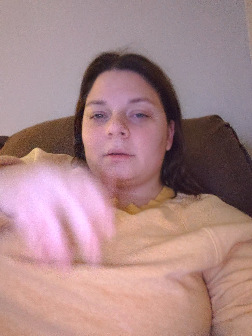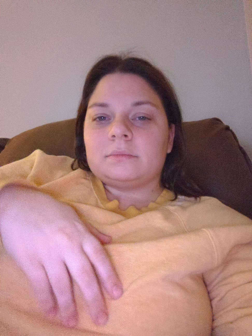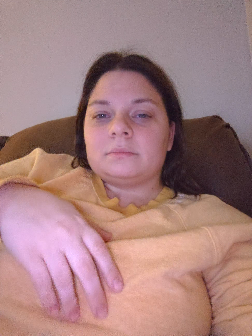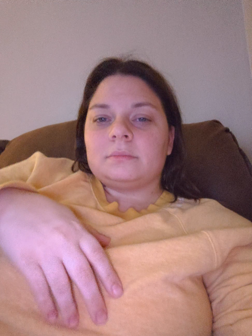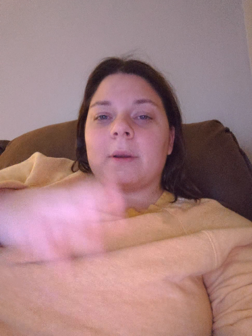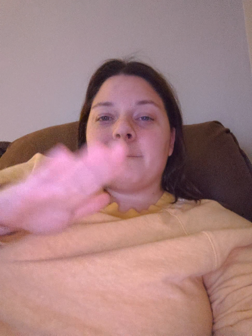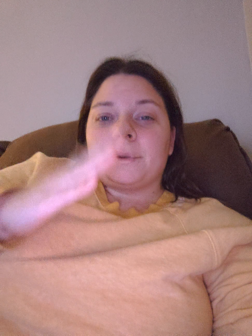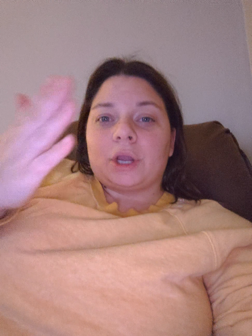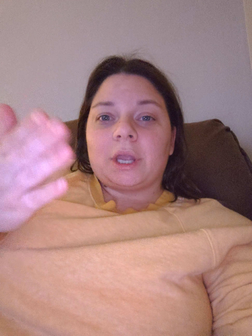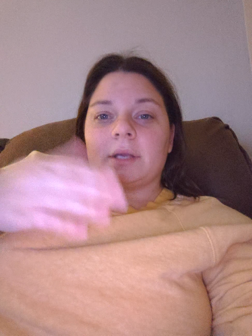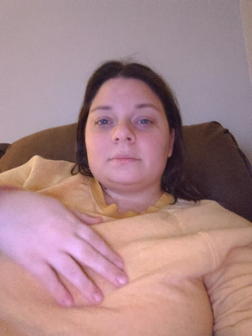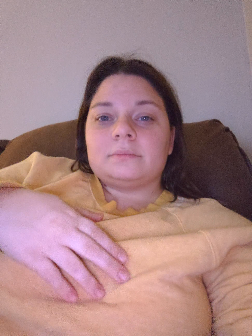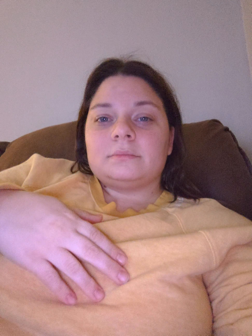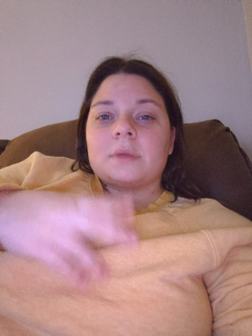book